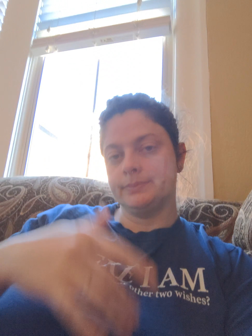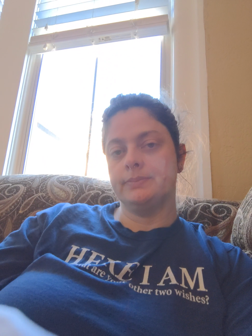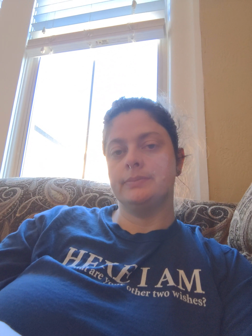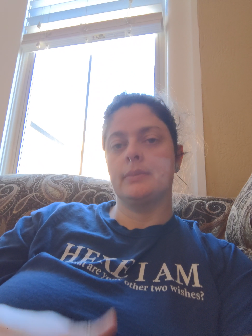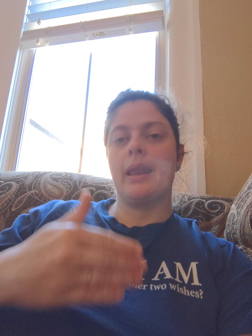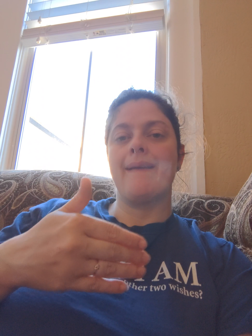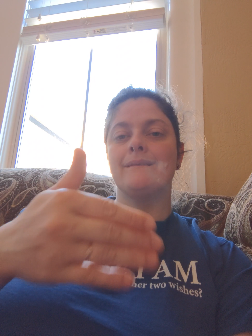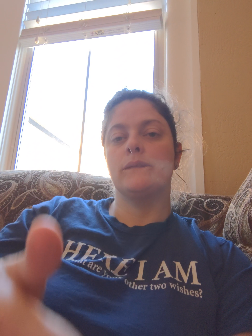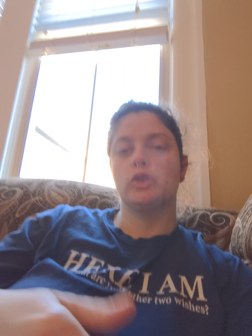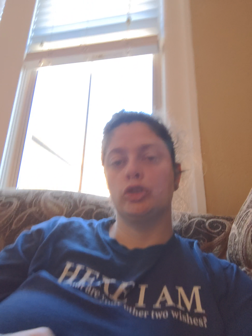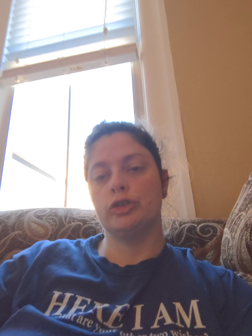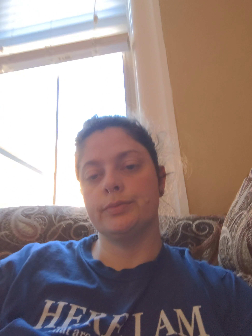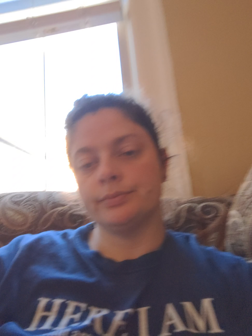after